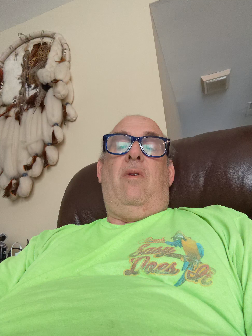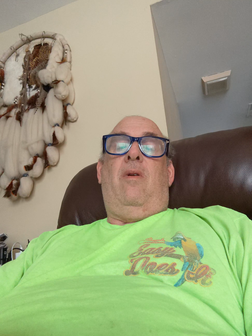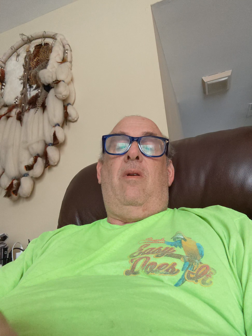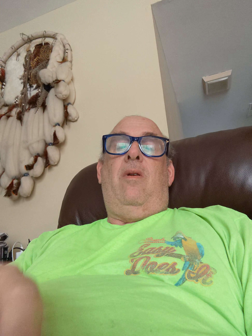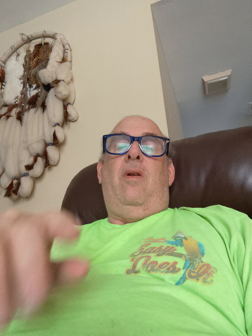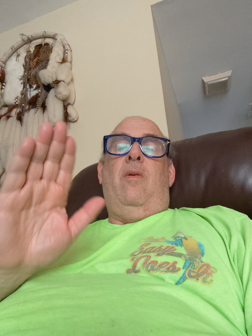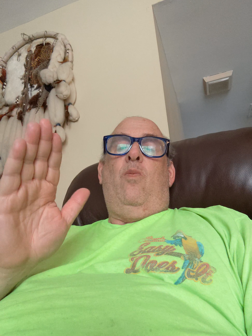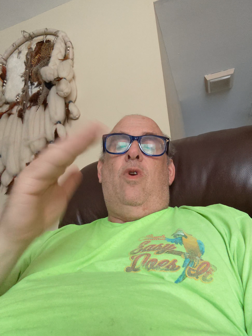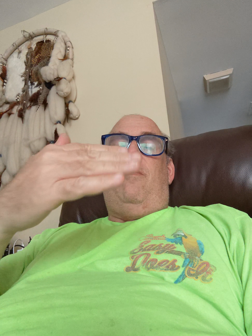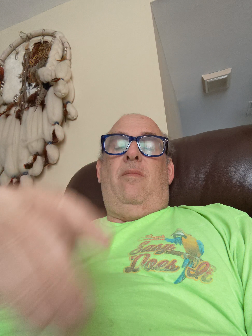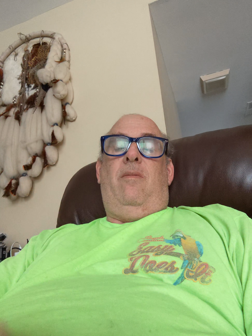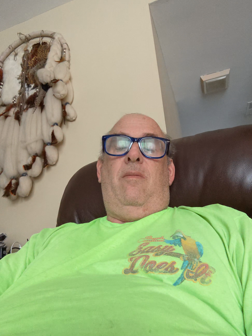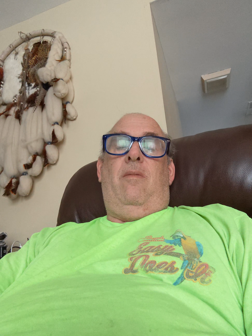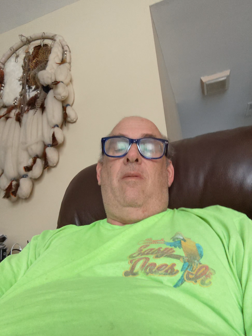room